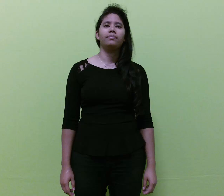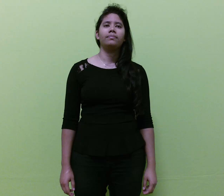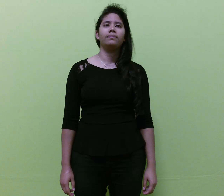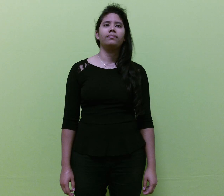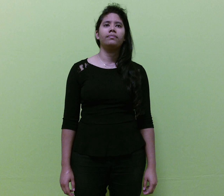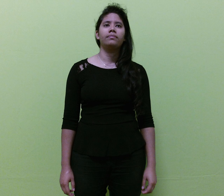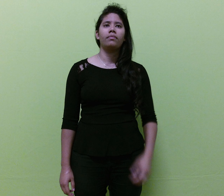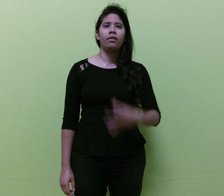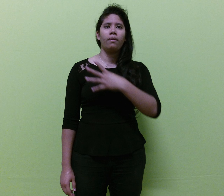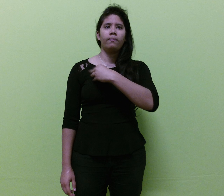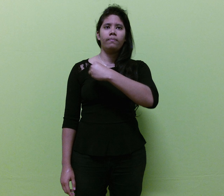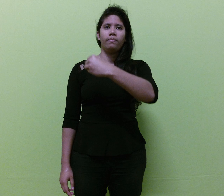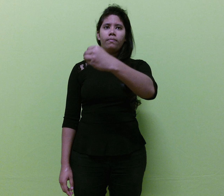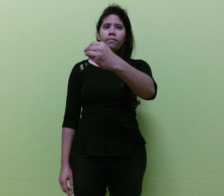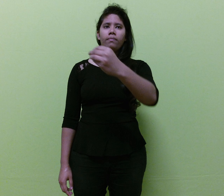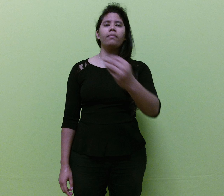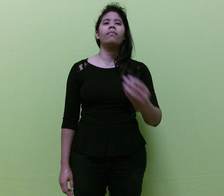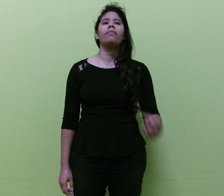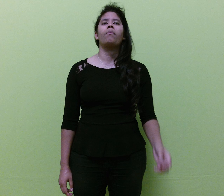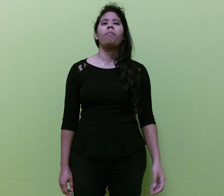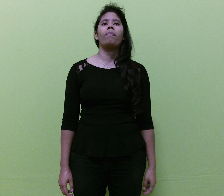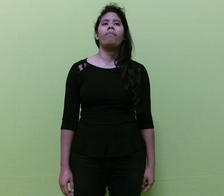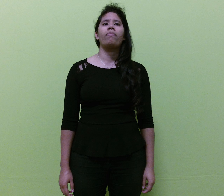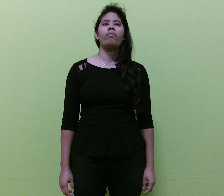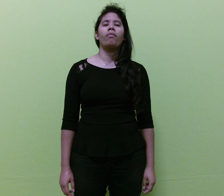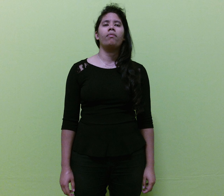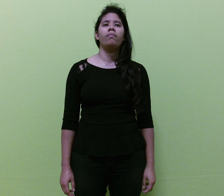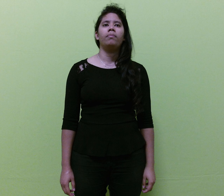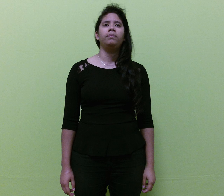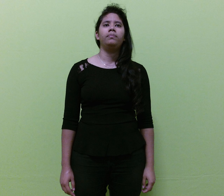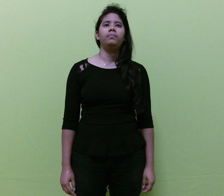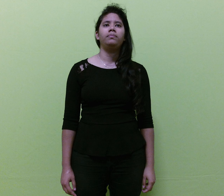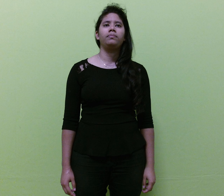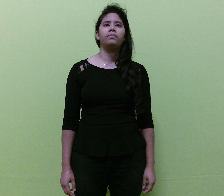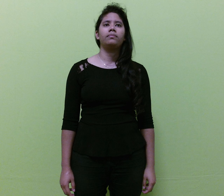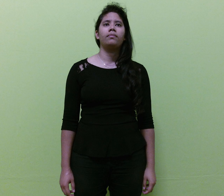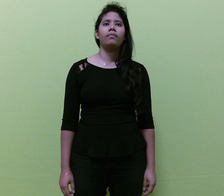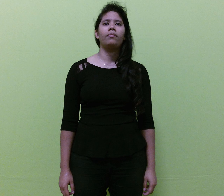filho